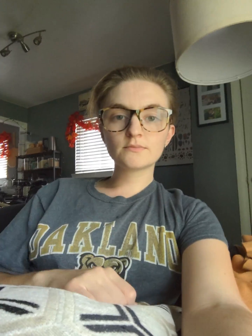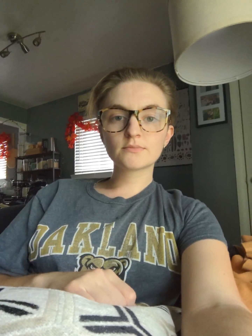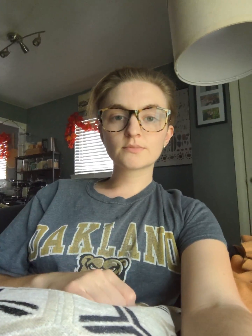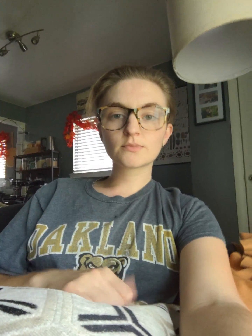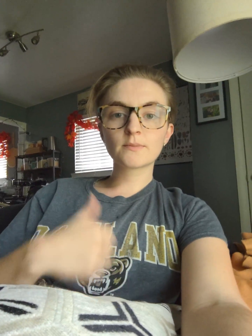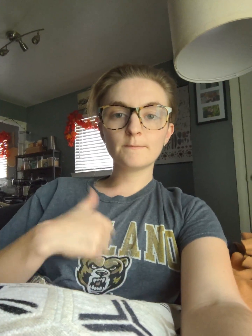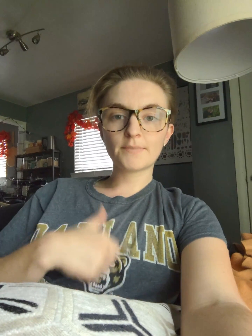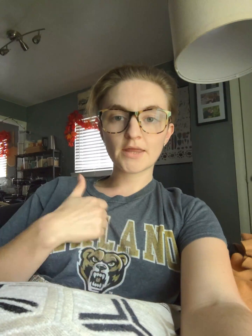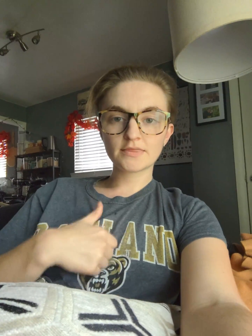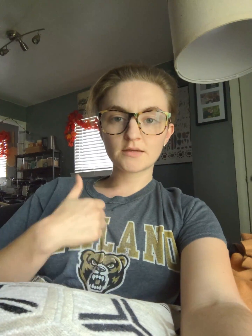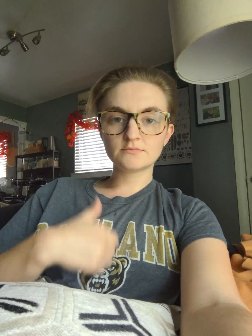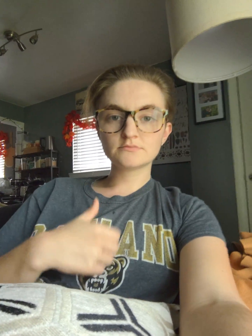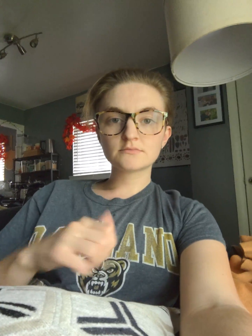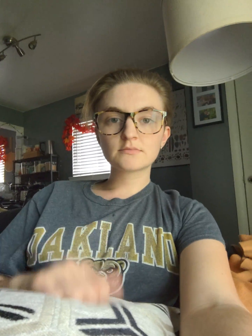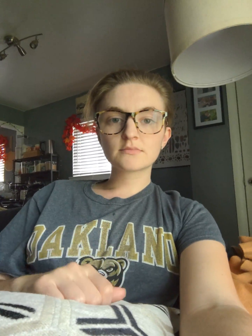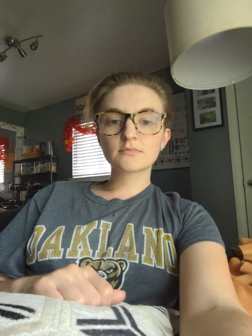bathtub